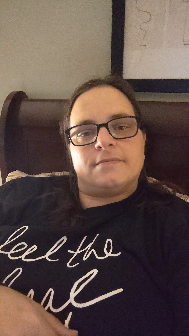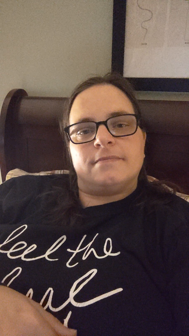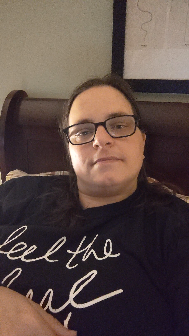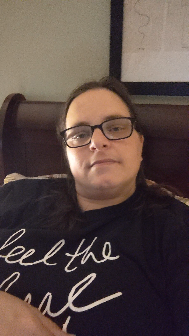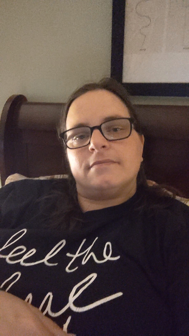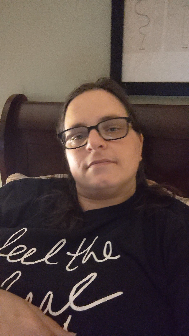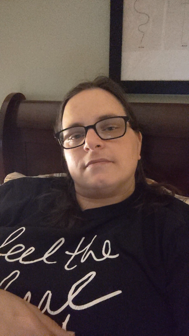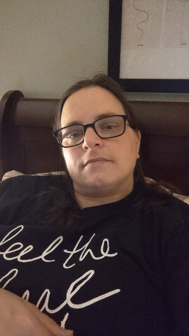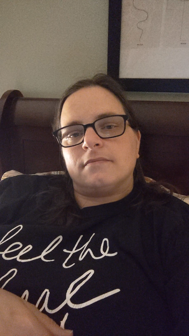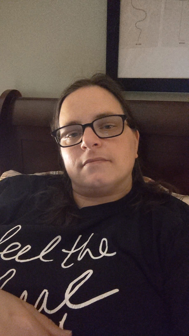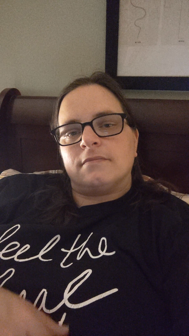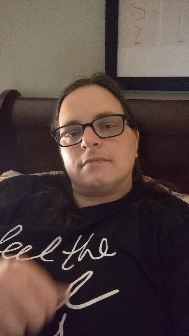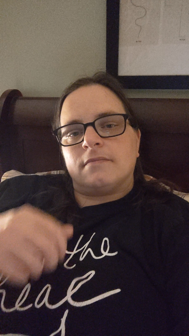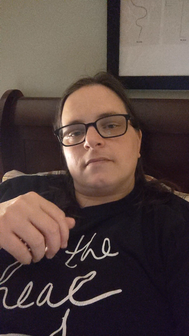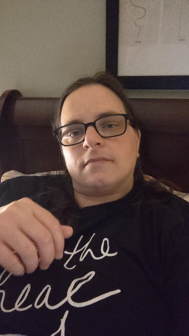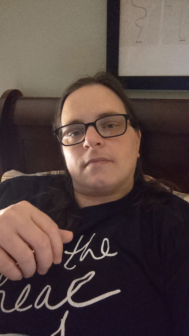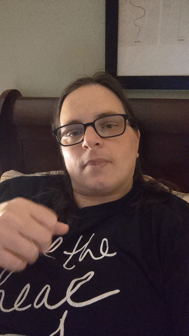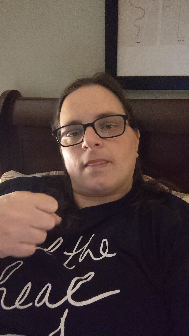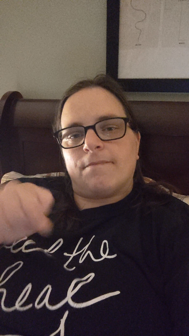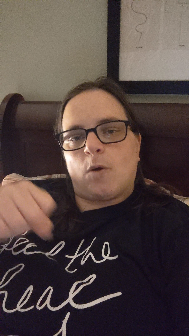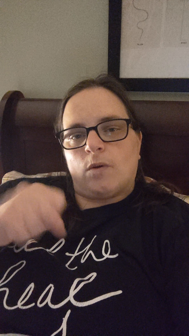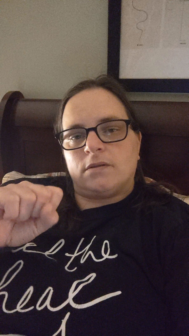motorcycle